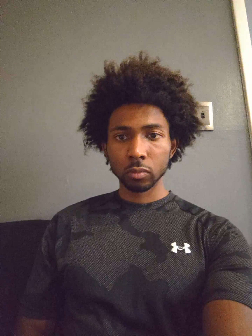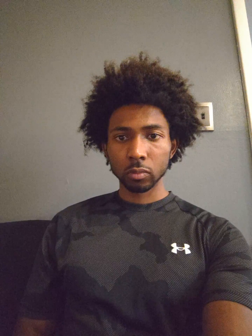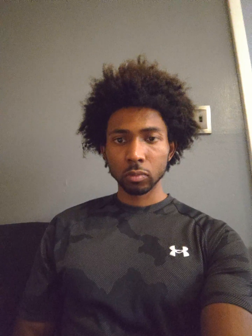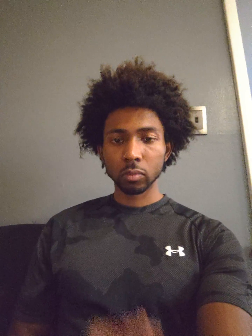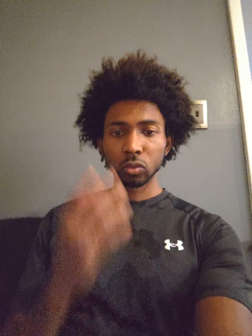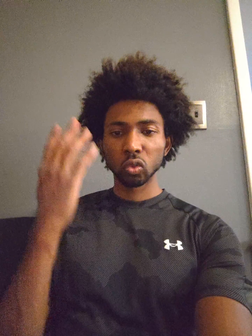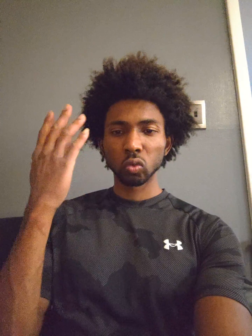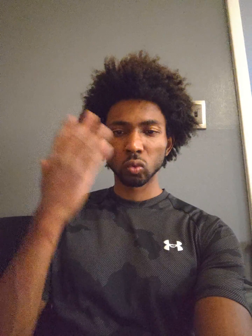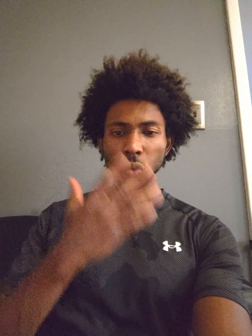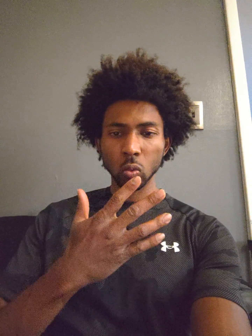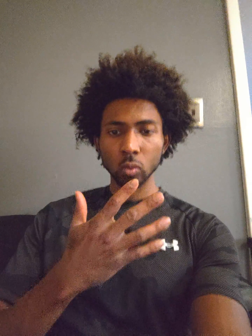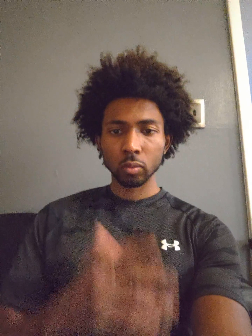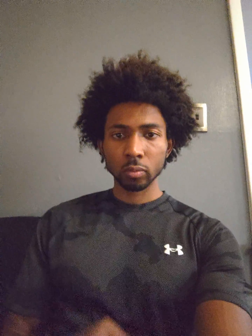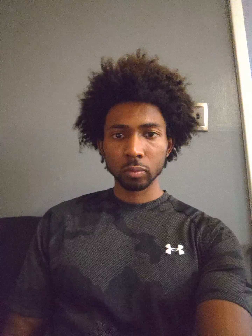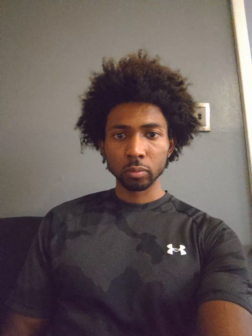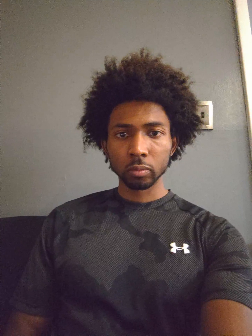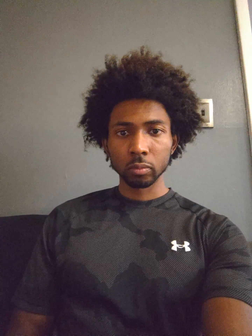dark